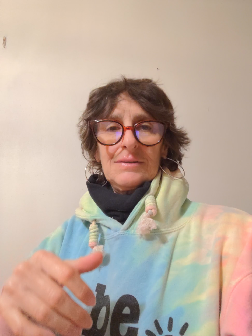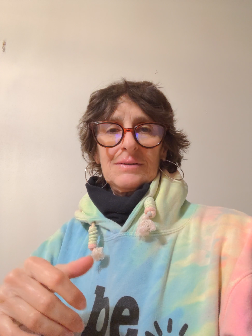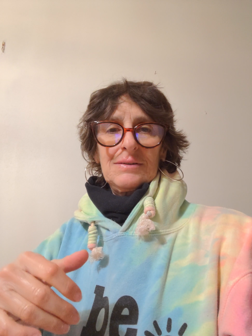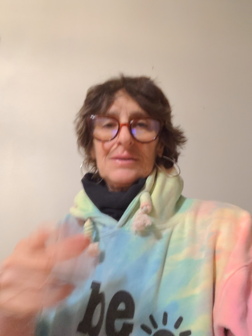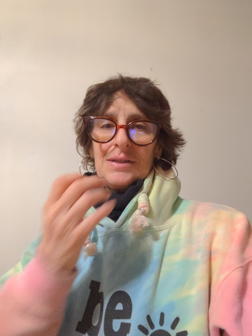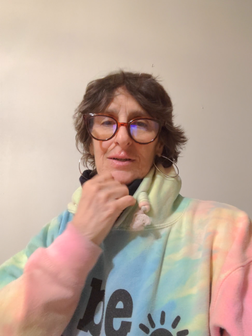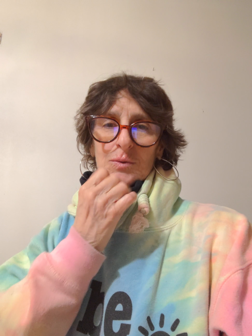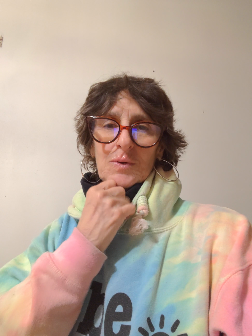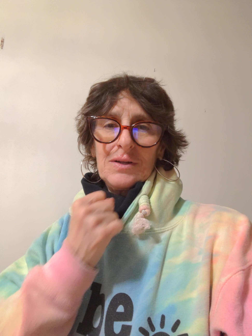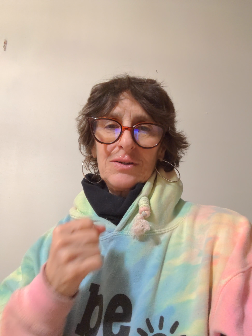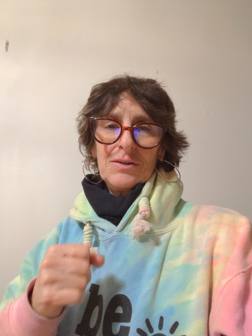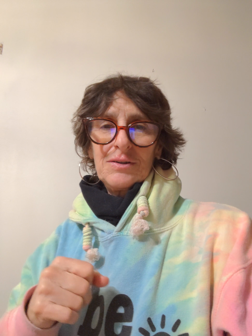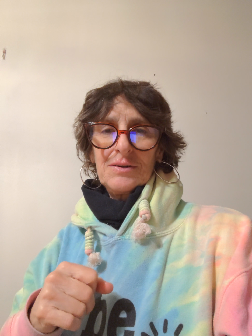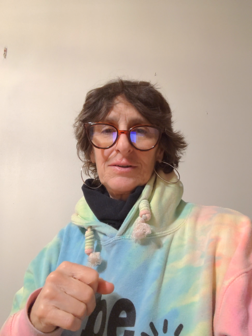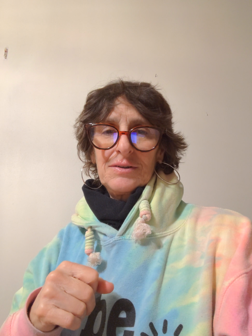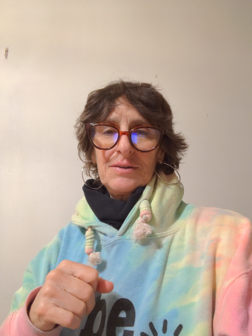underwear